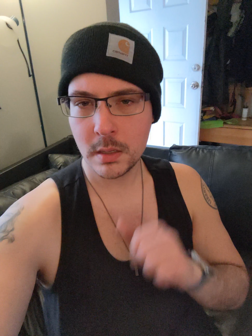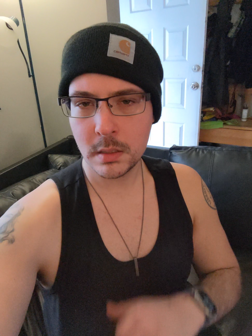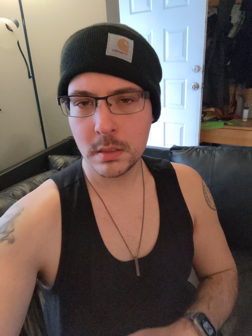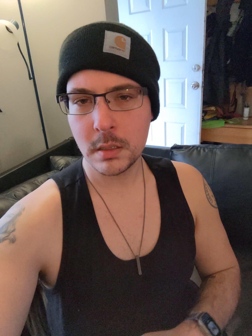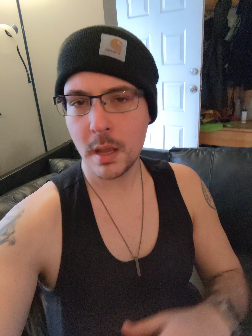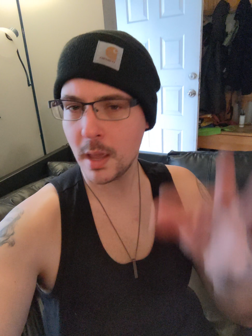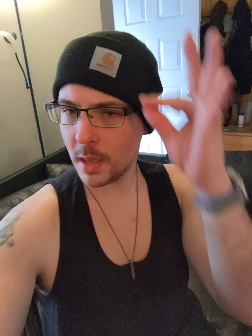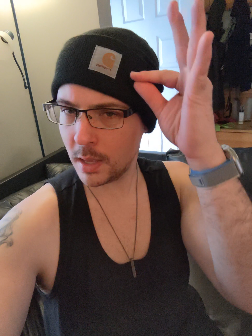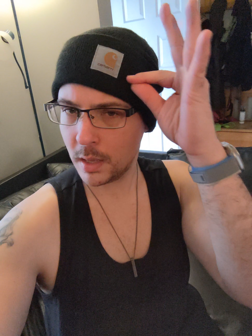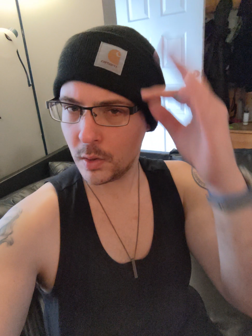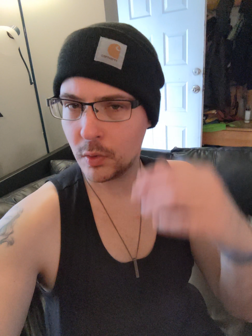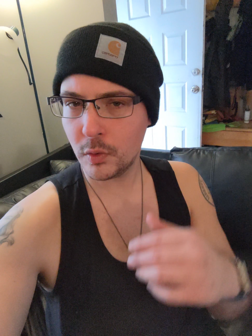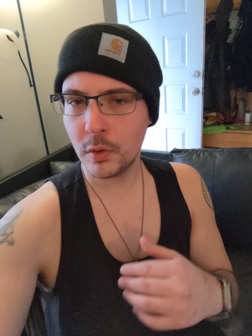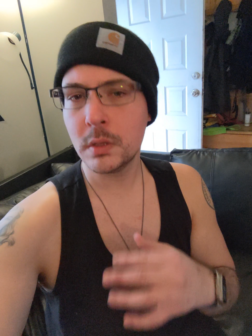hair